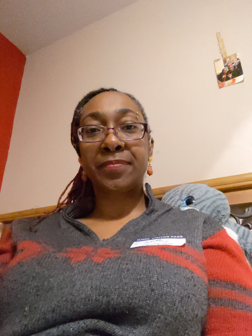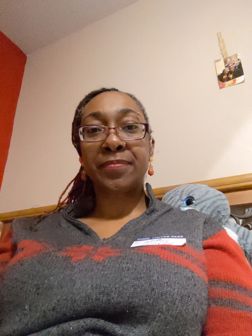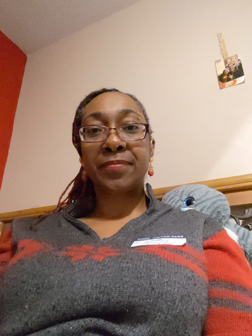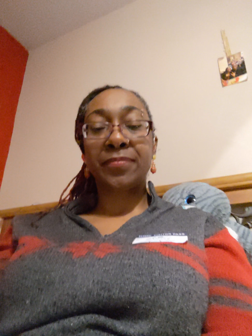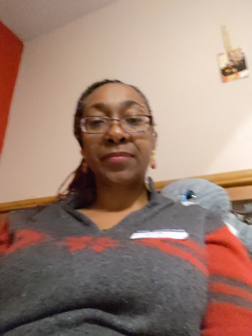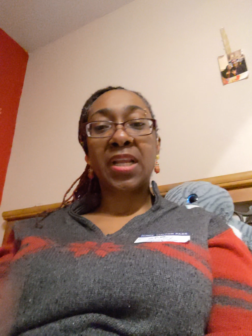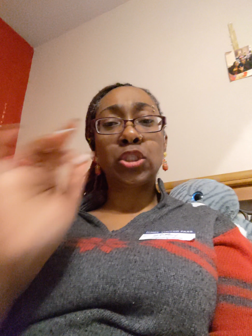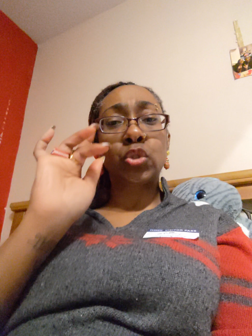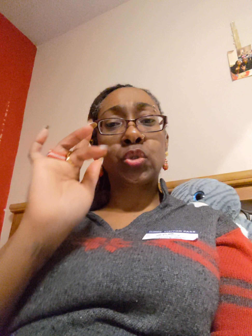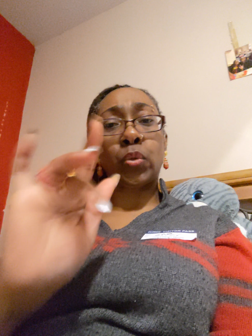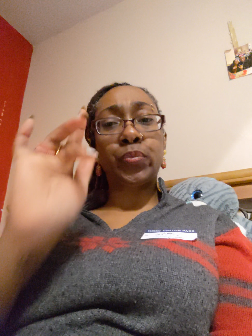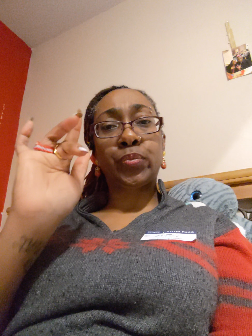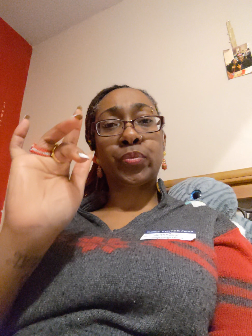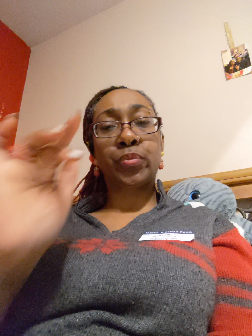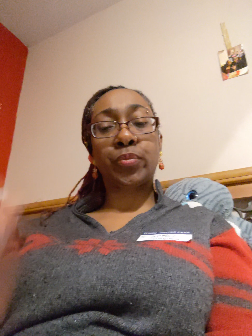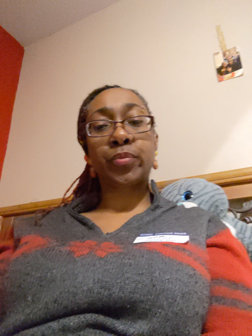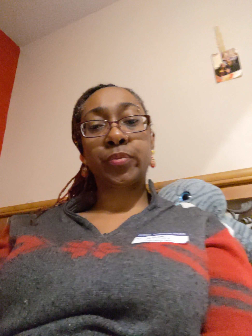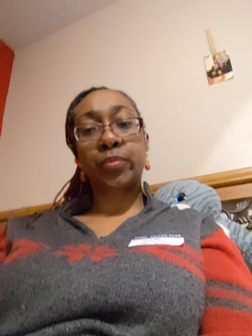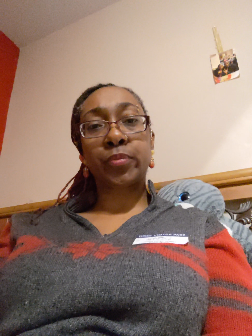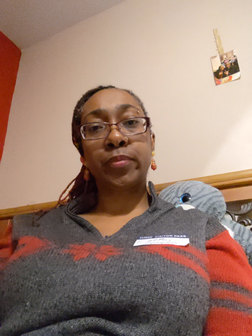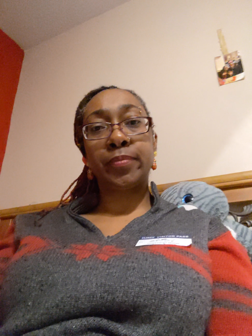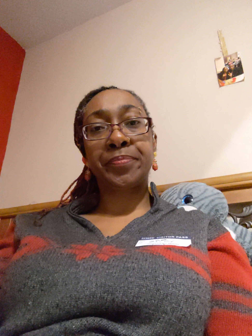touch